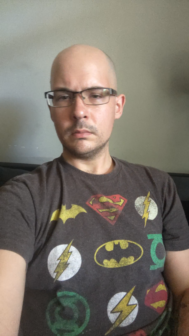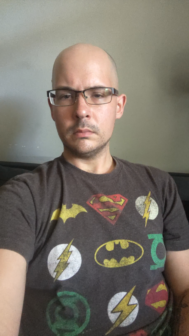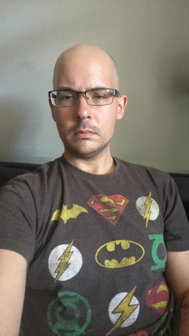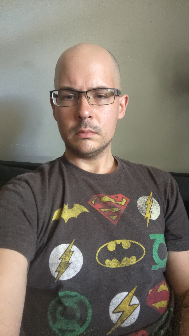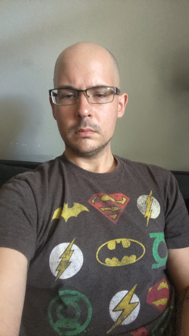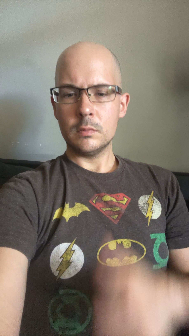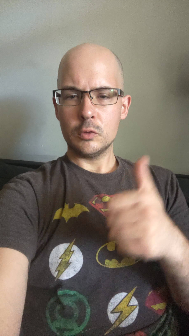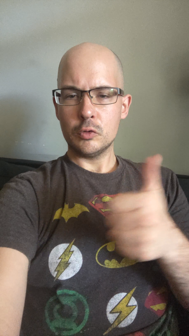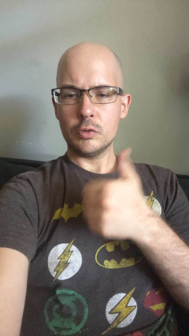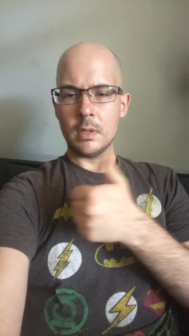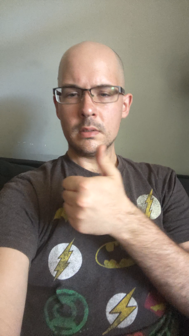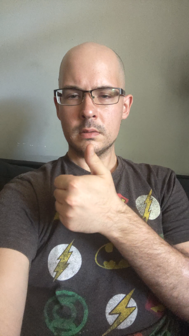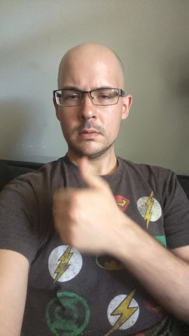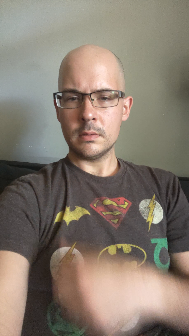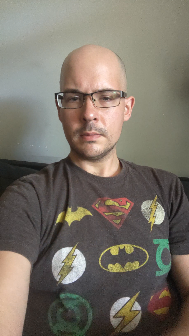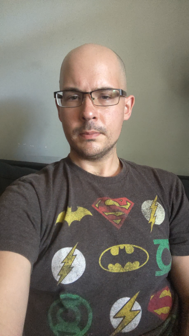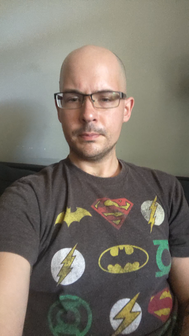chase